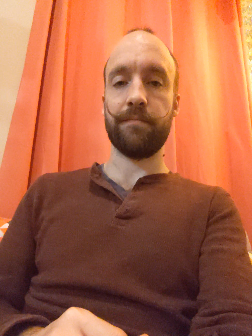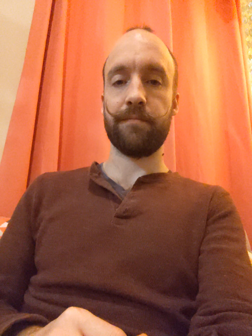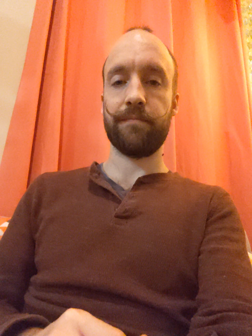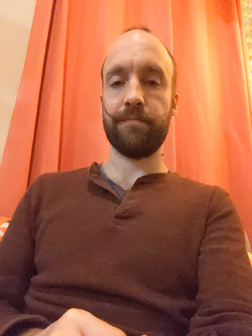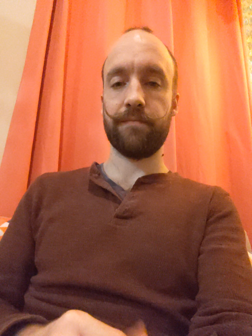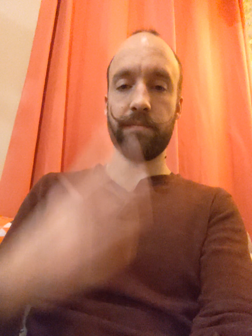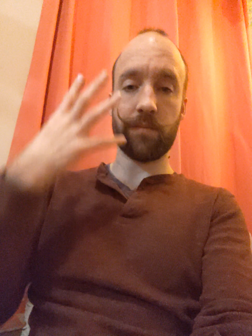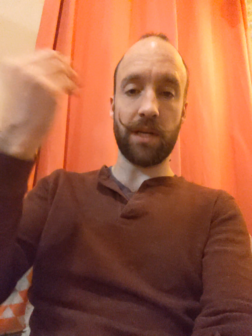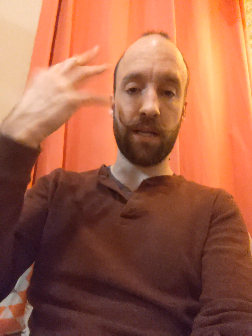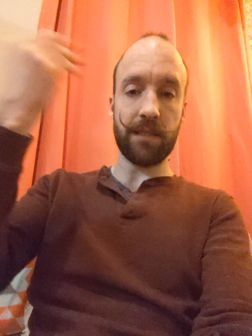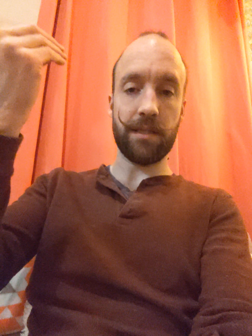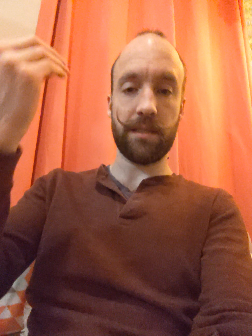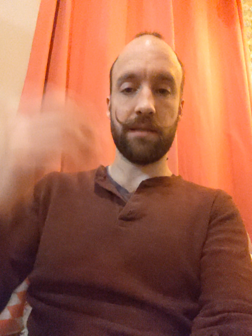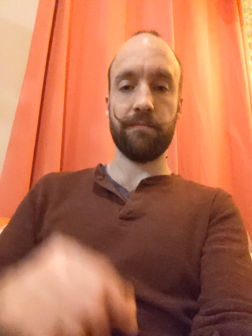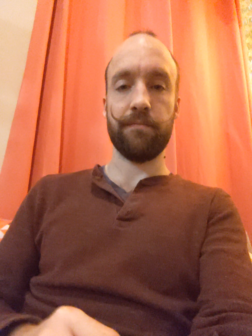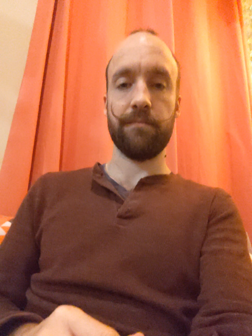outside